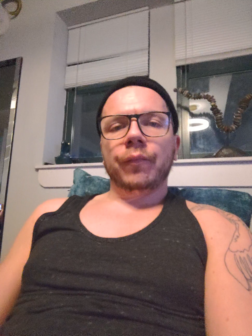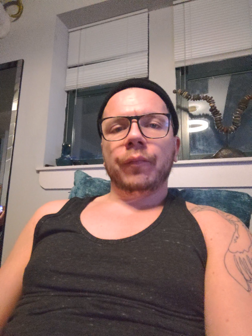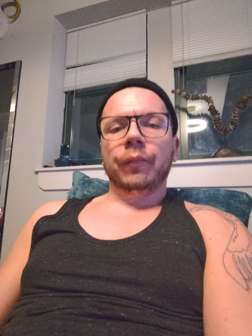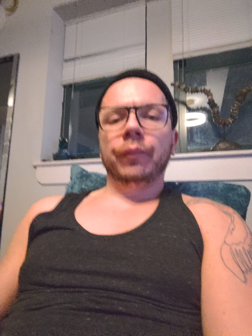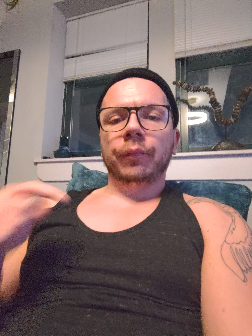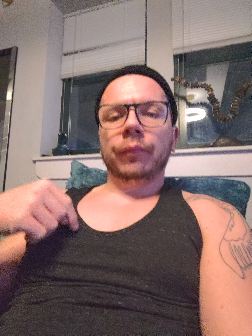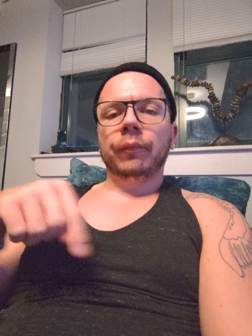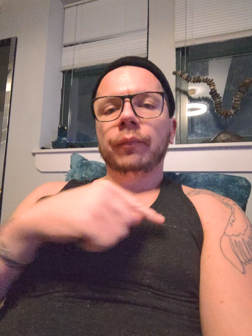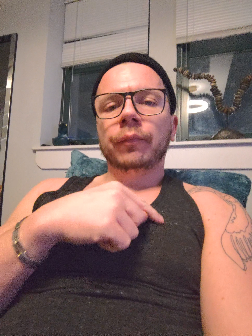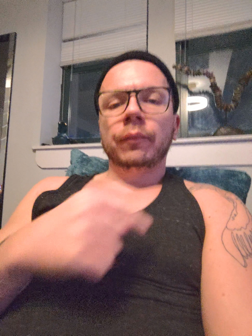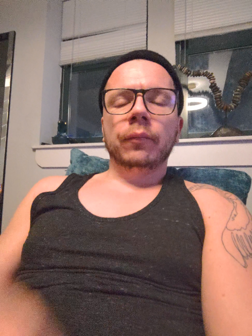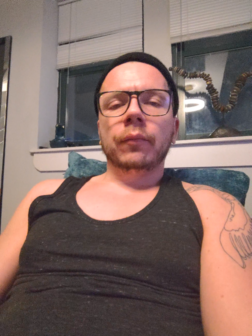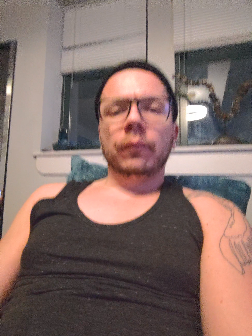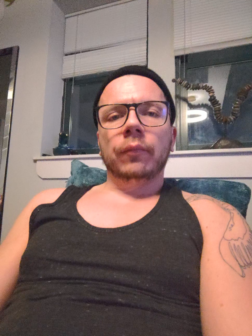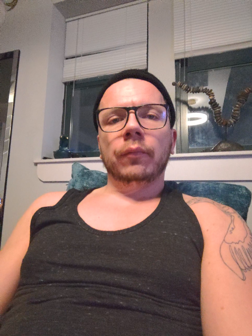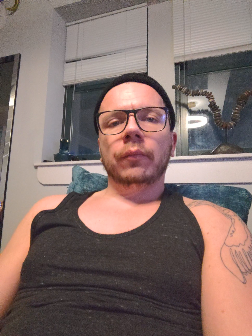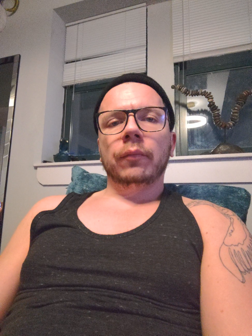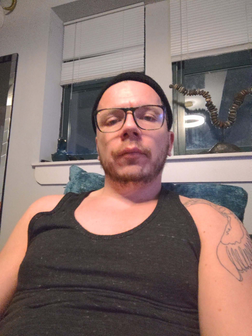we